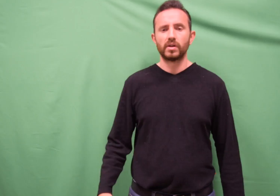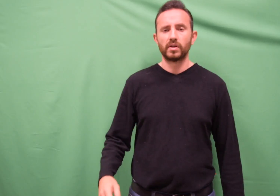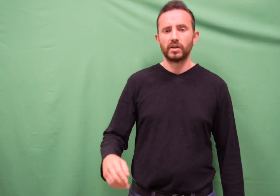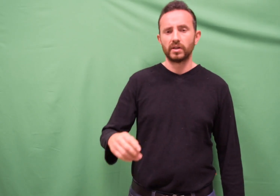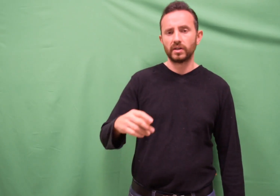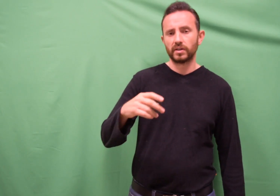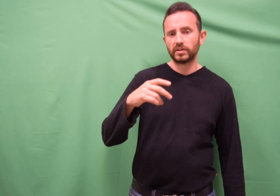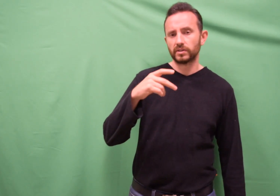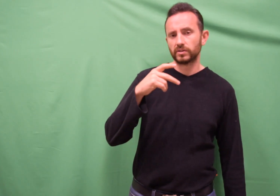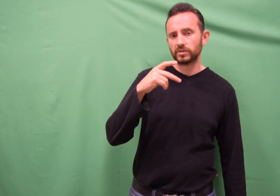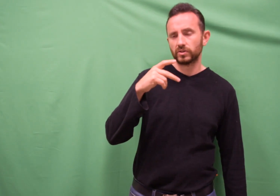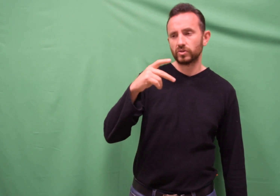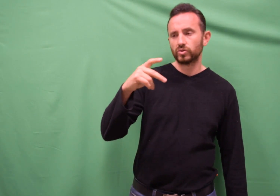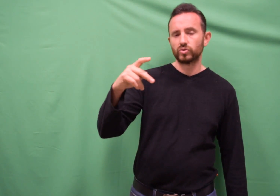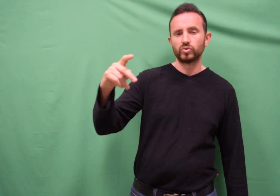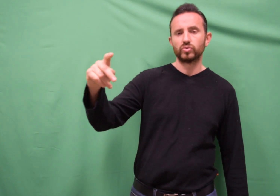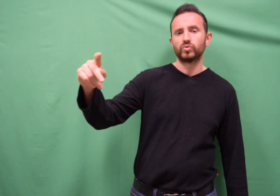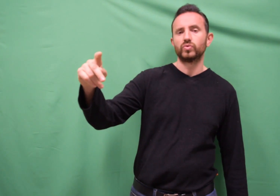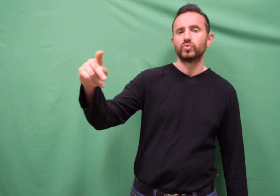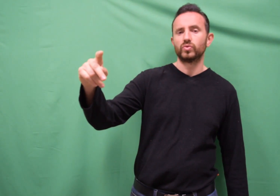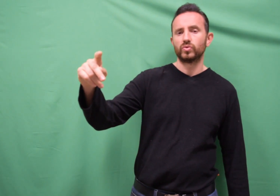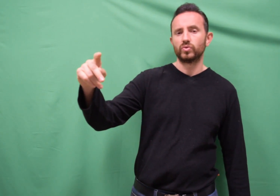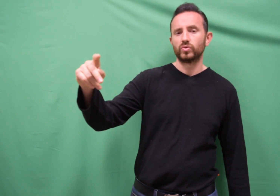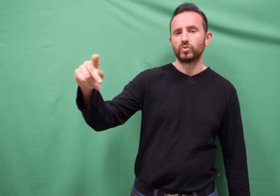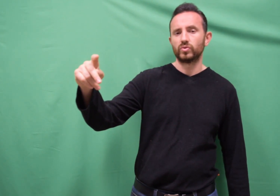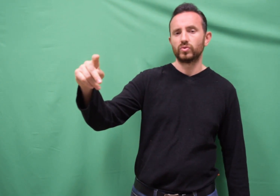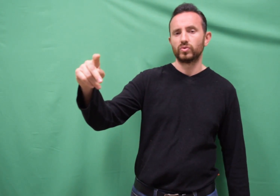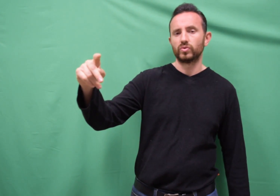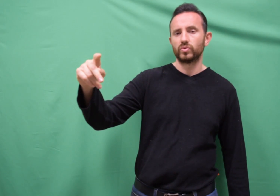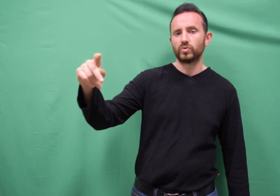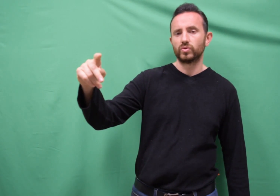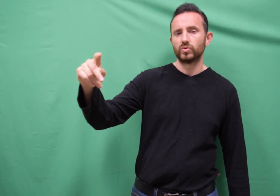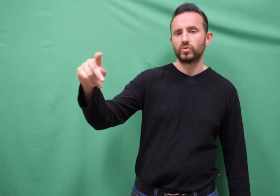su